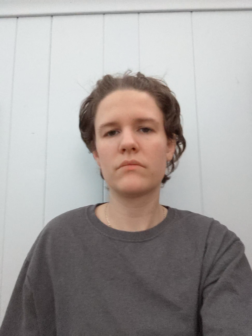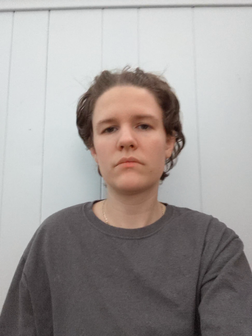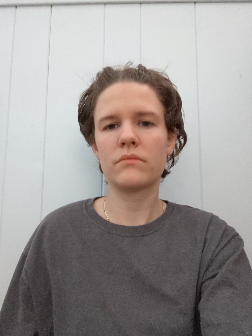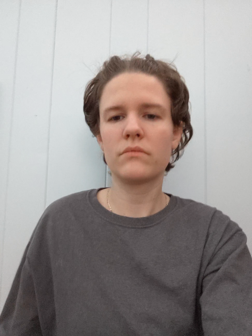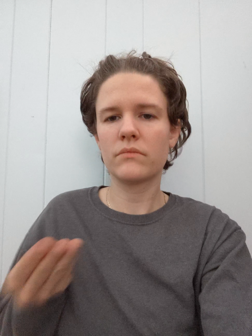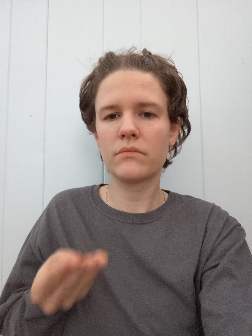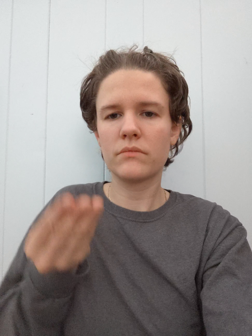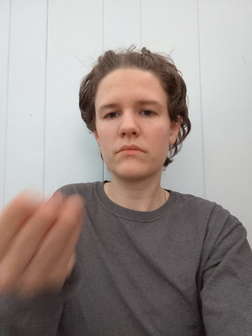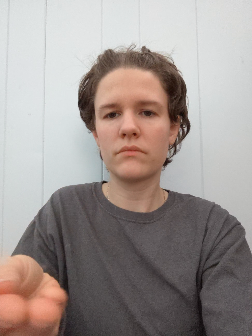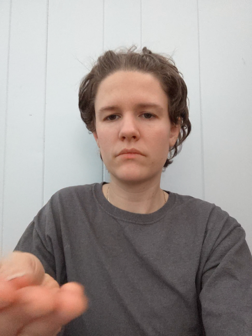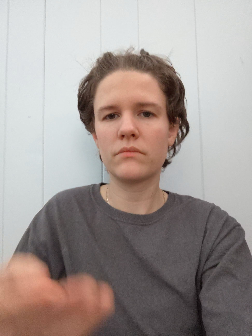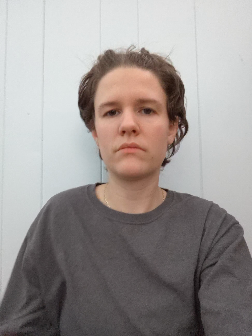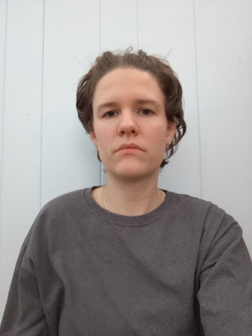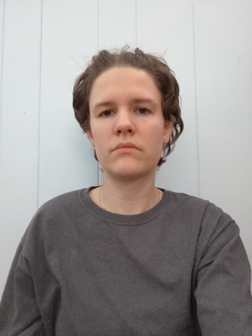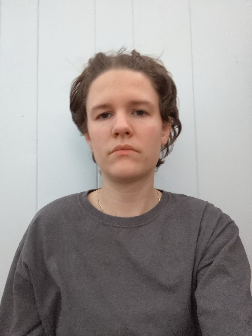give